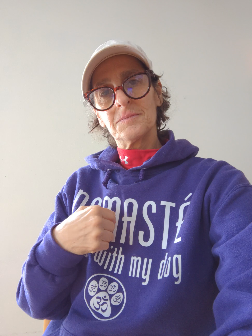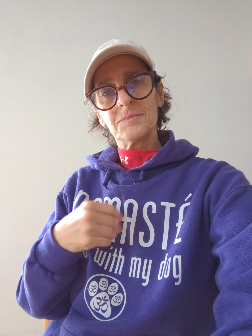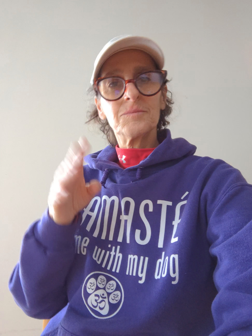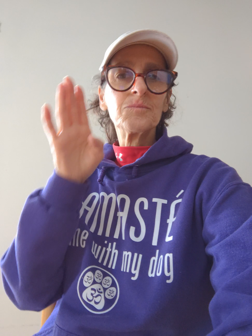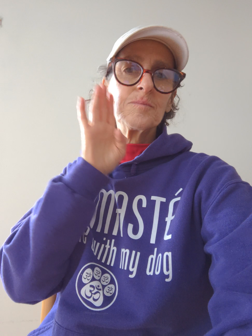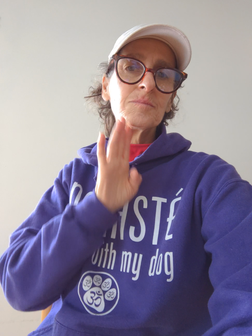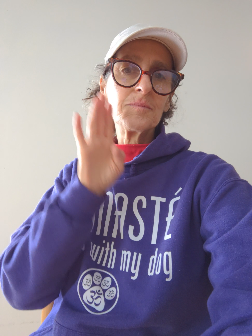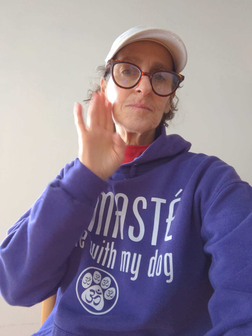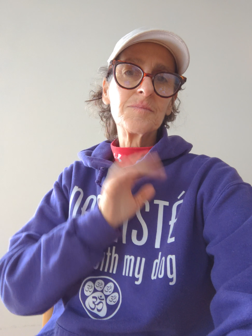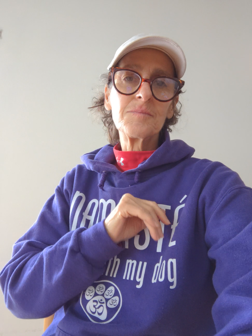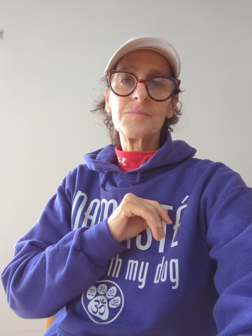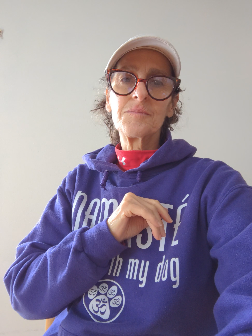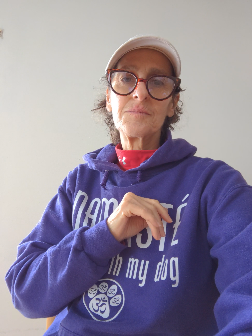brown